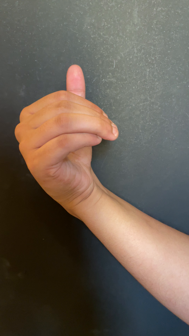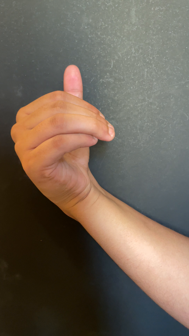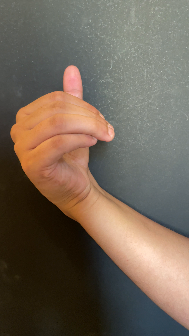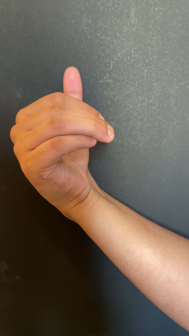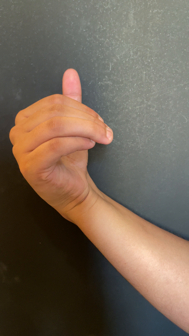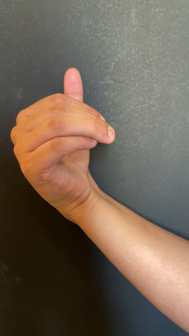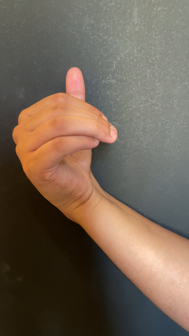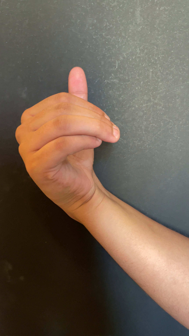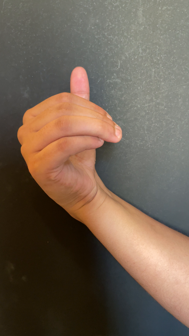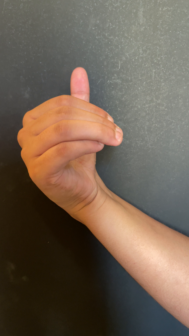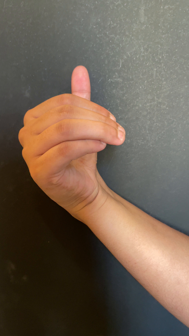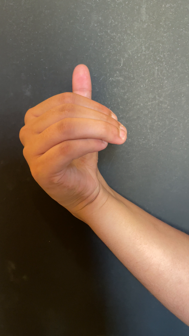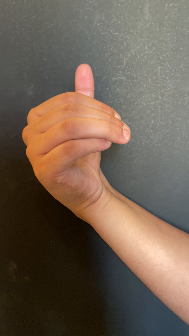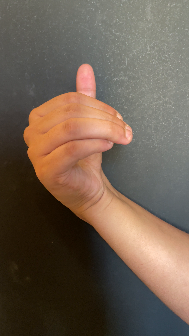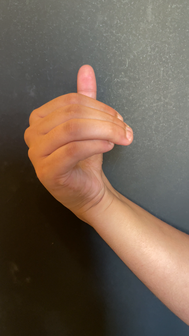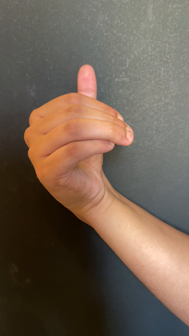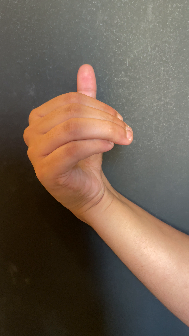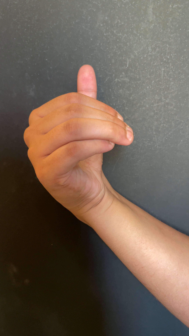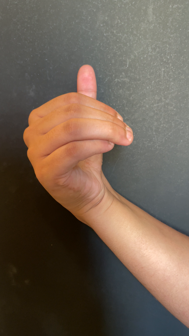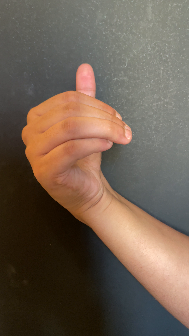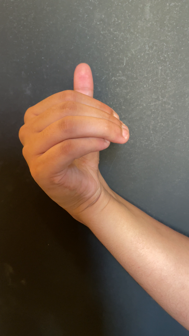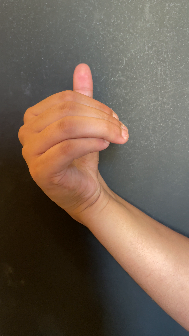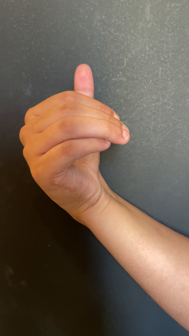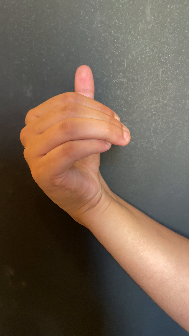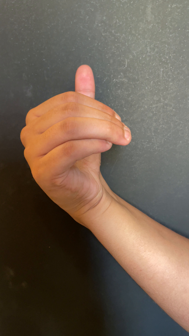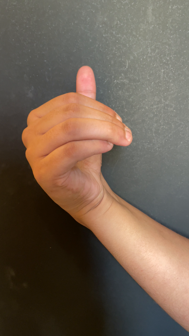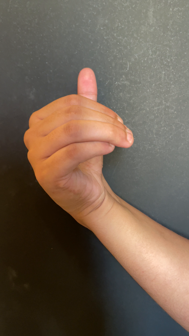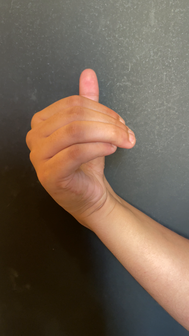त